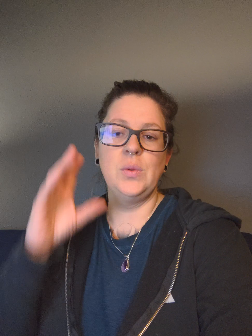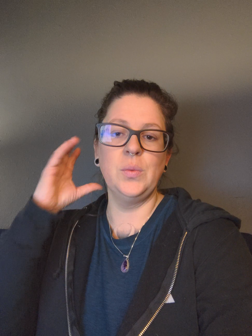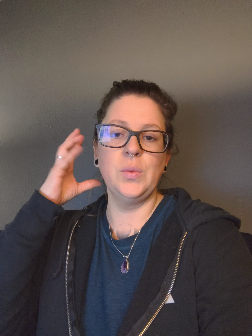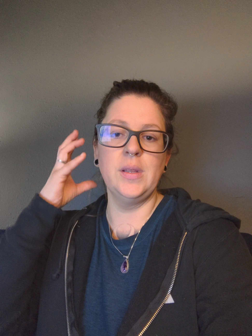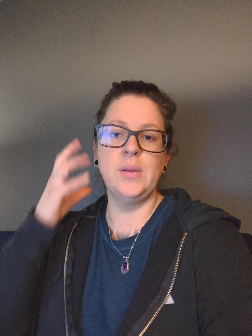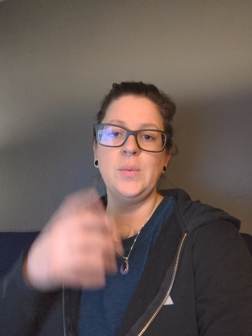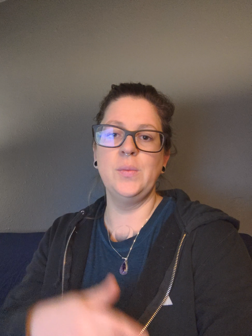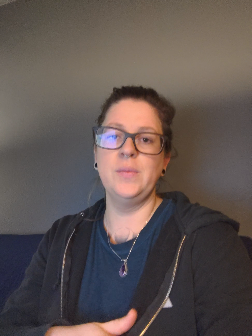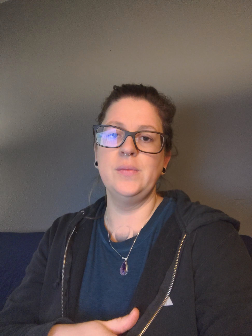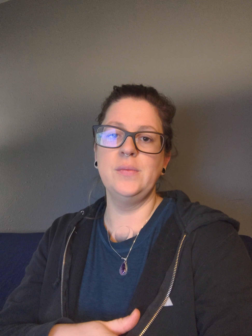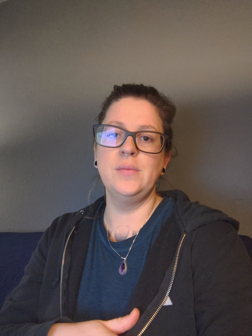radio